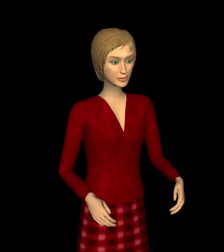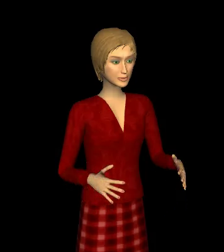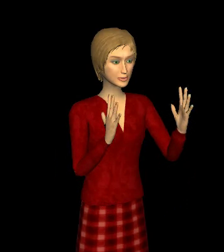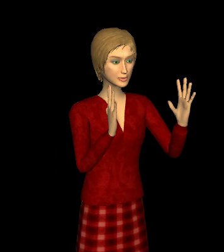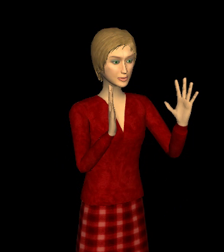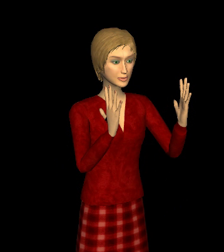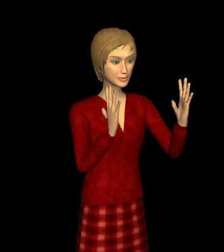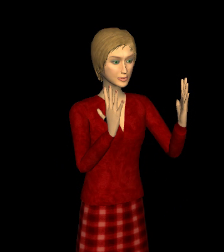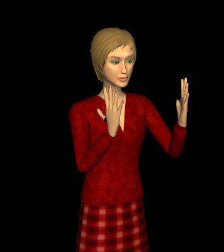أحسنت